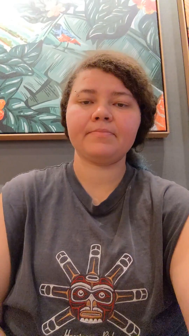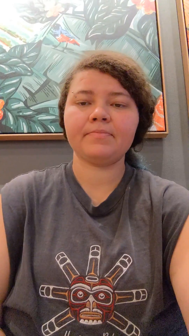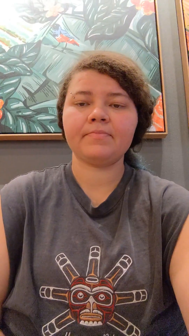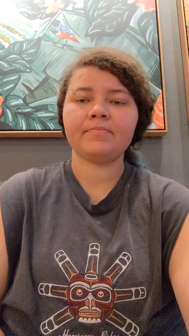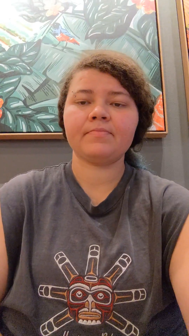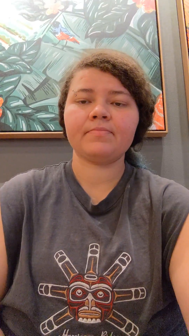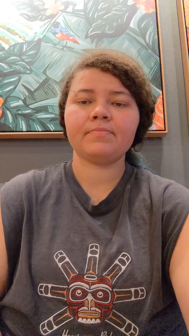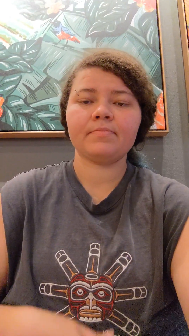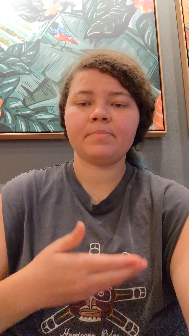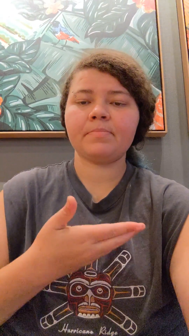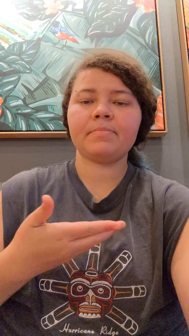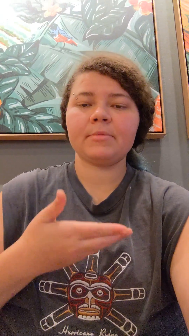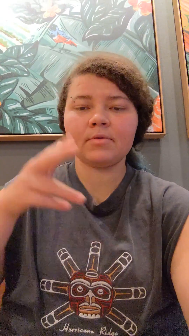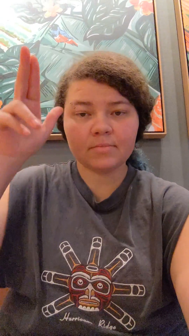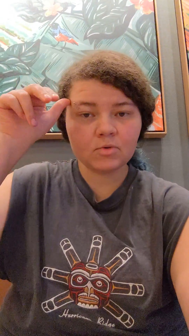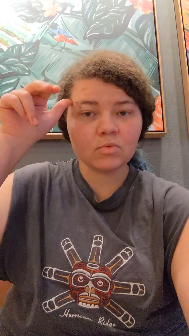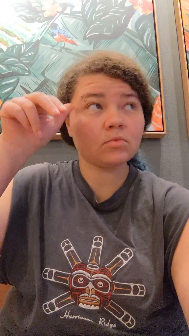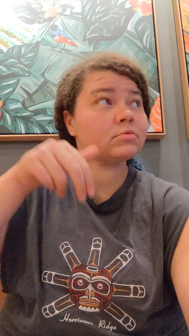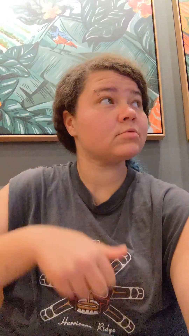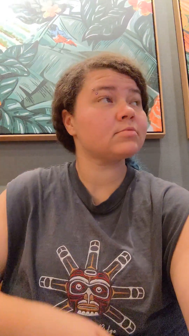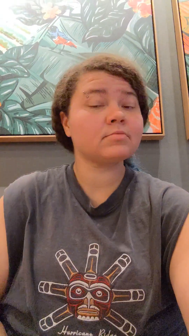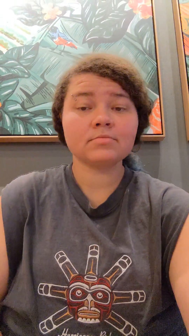pony